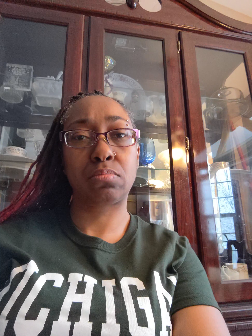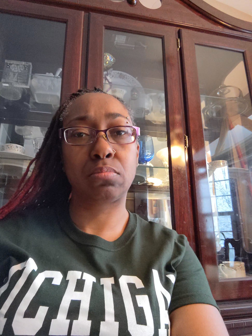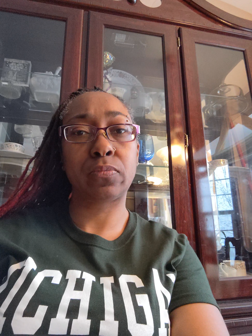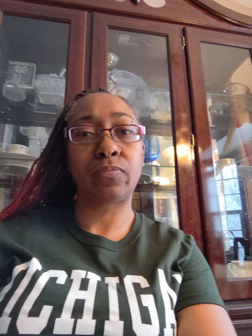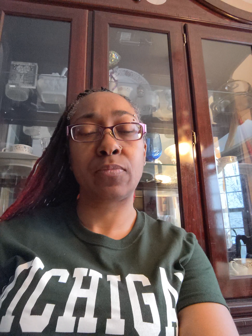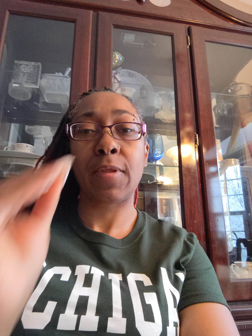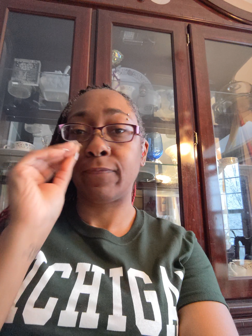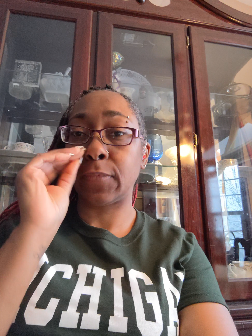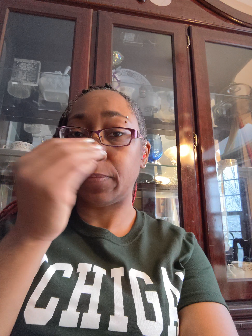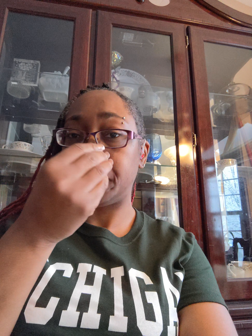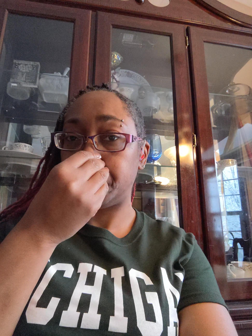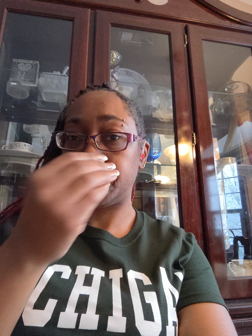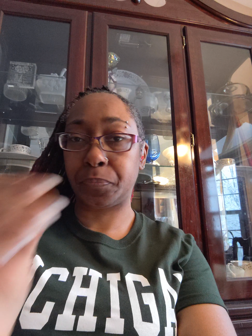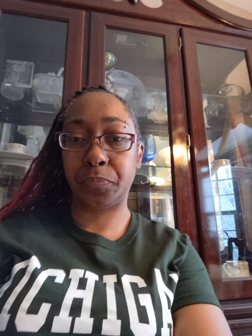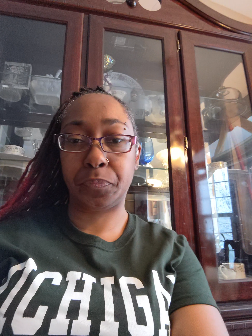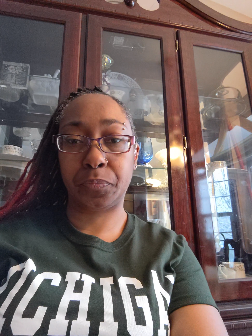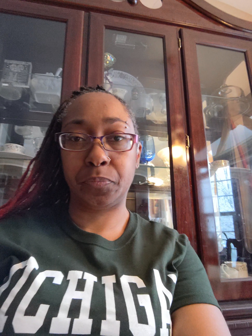flower